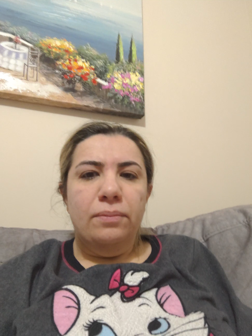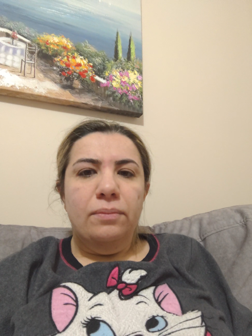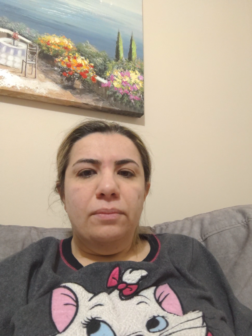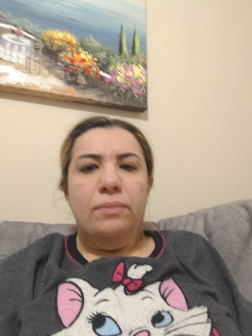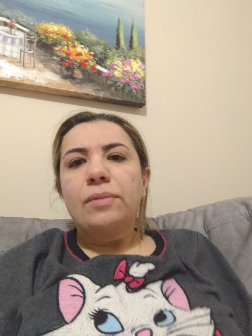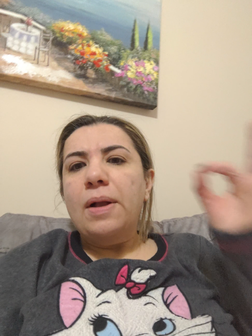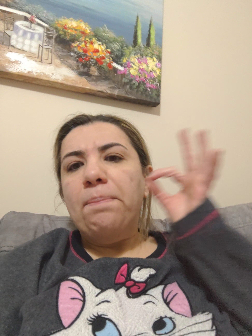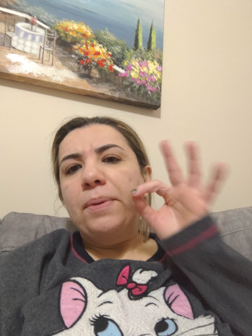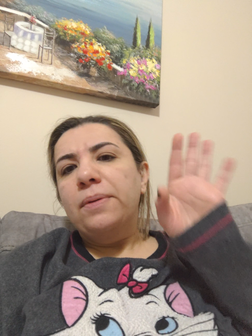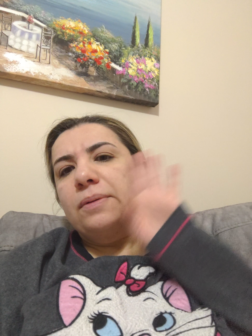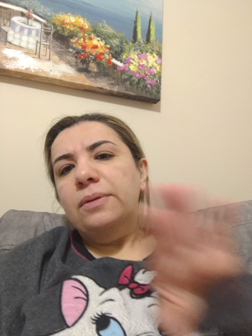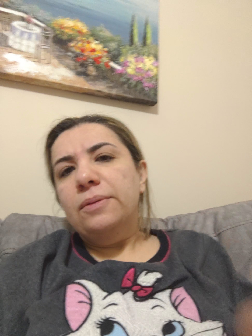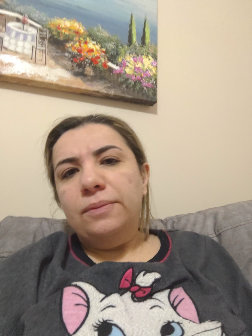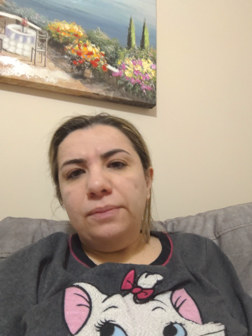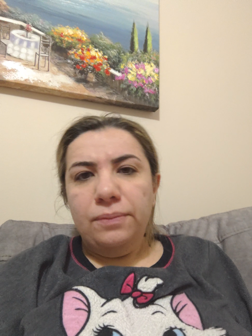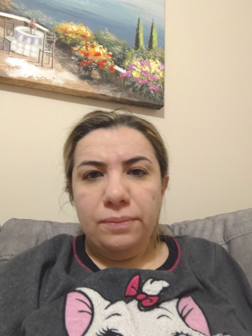bee